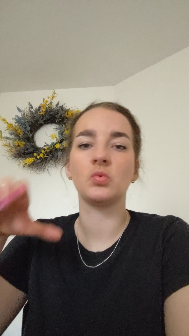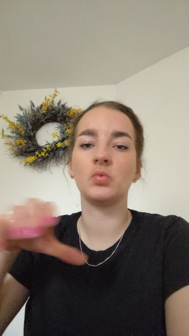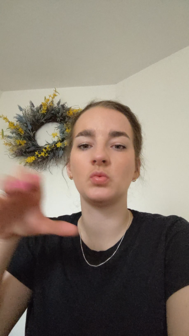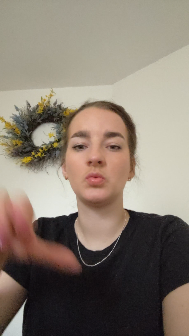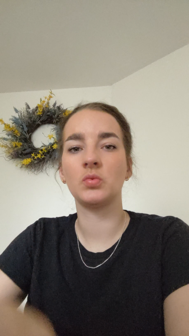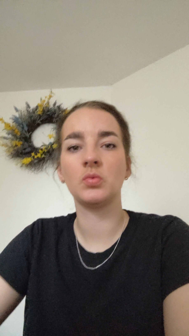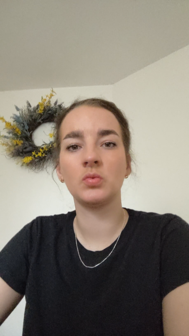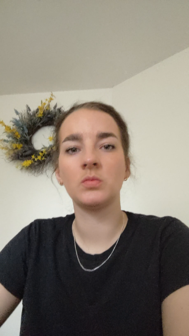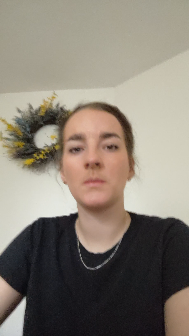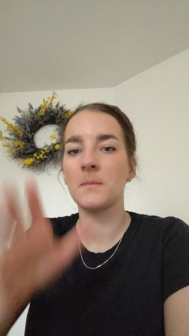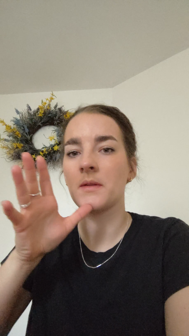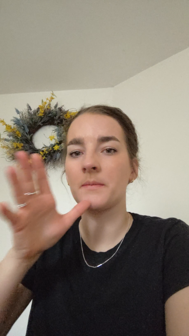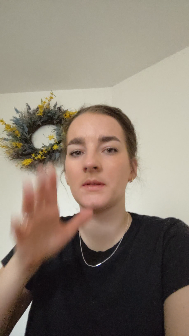mommy